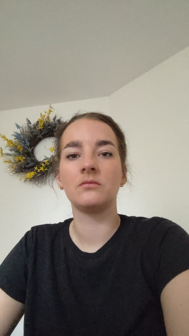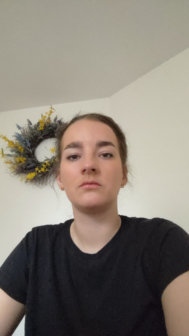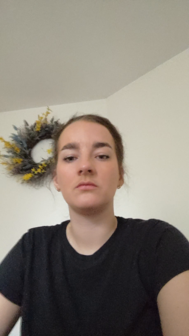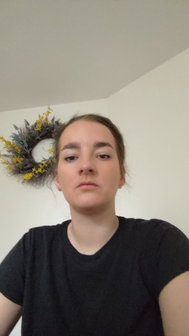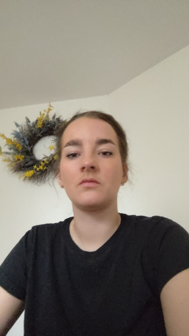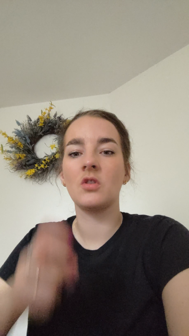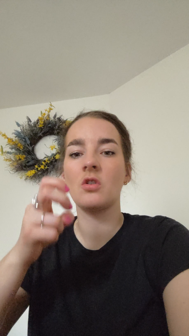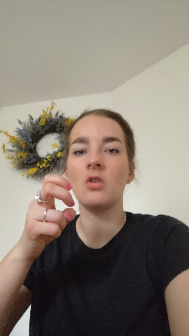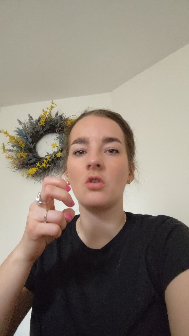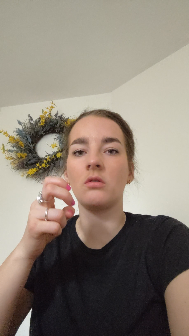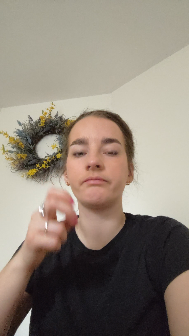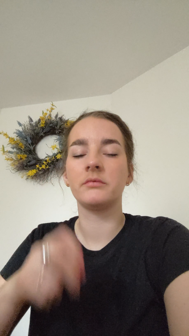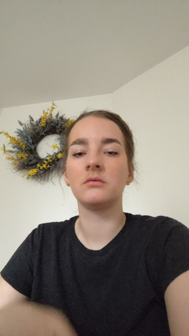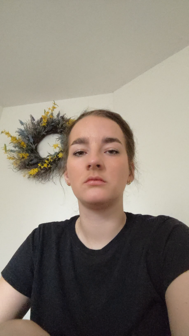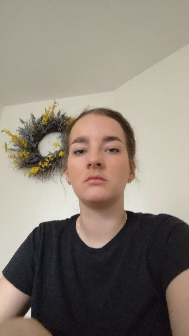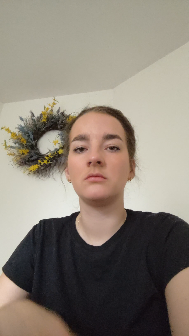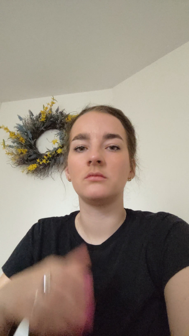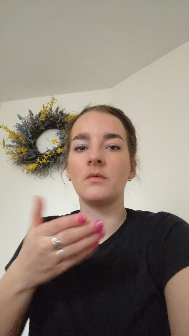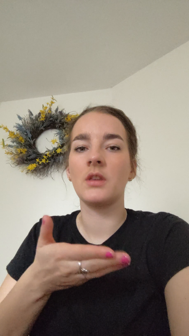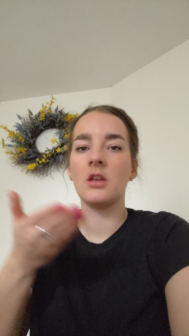carry